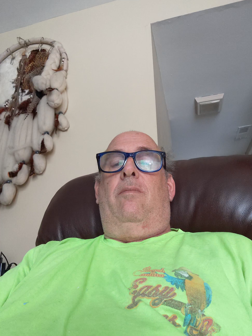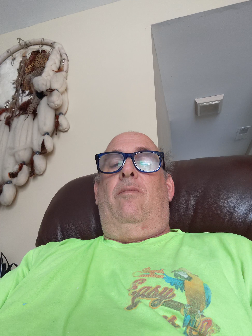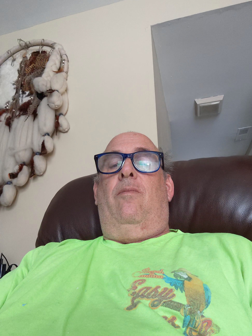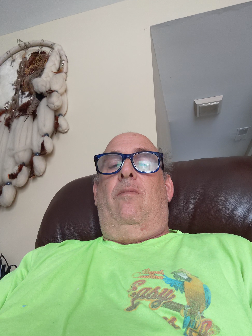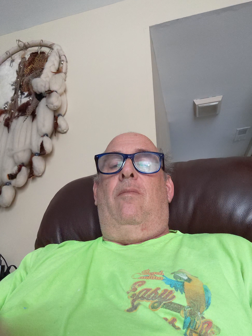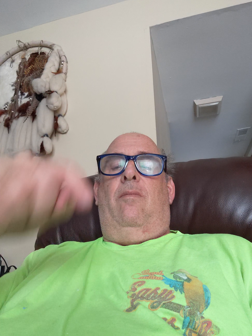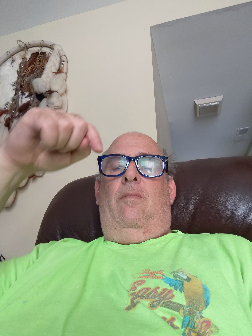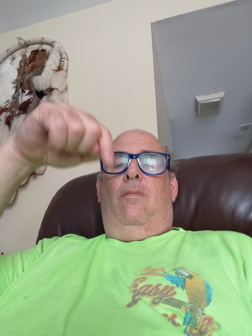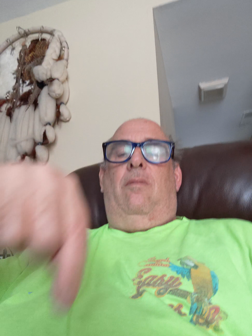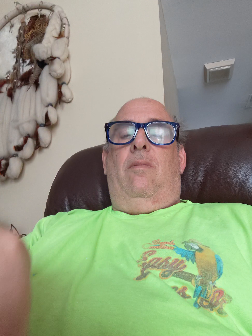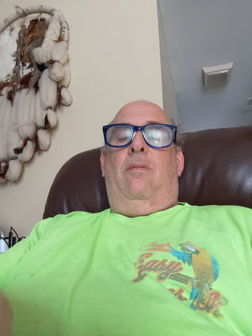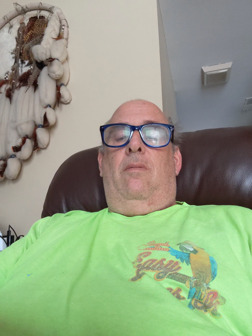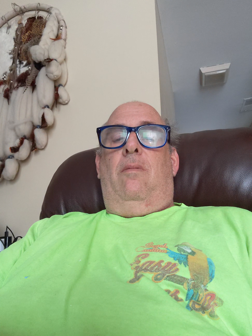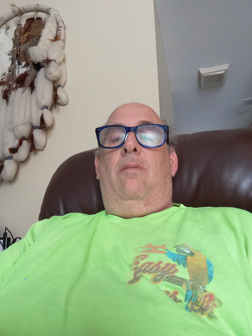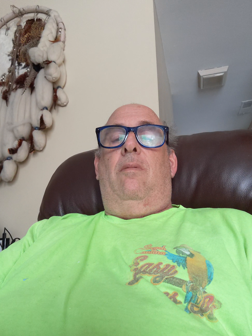down